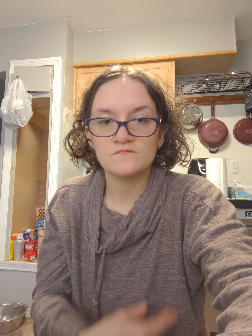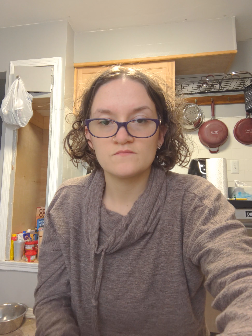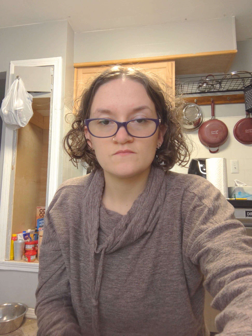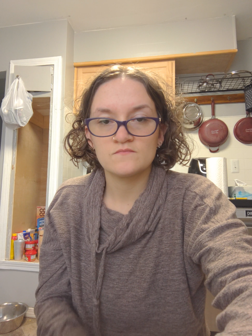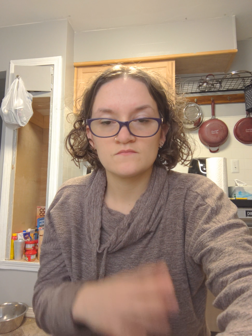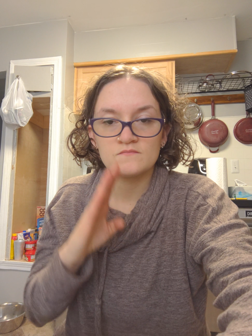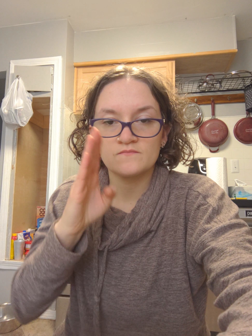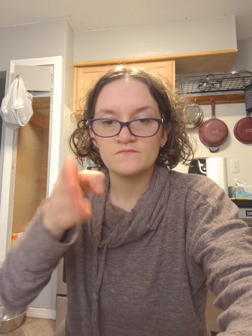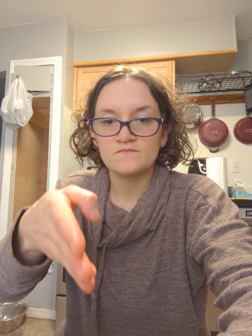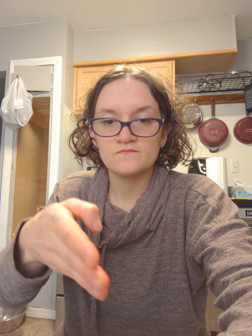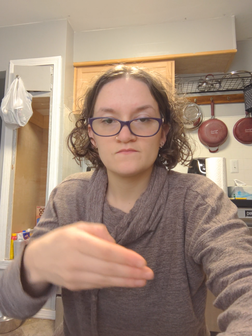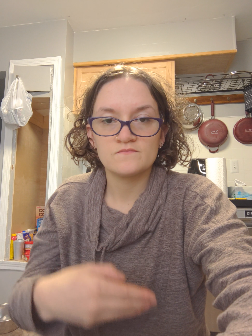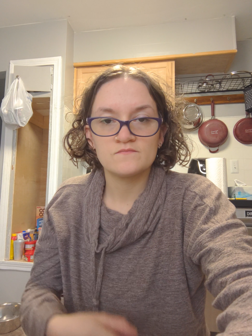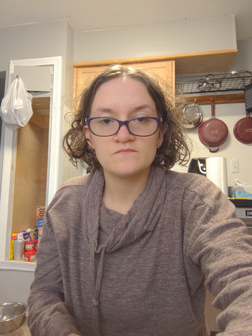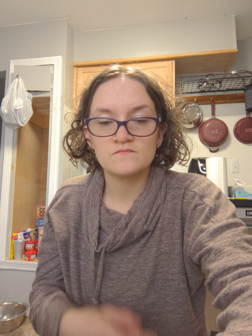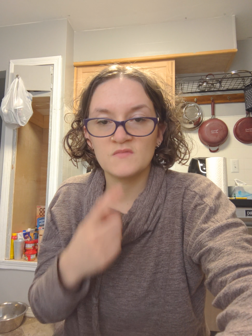after